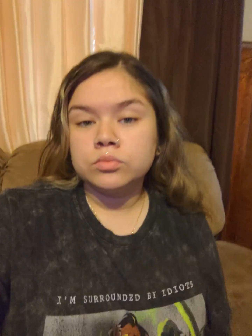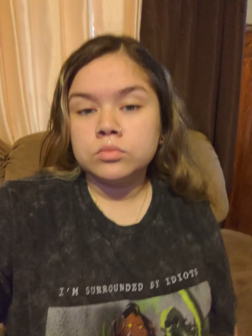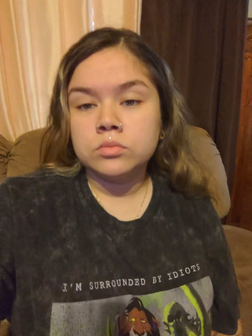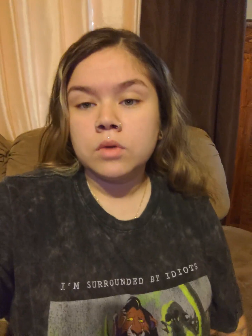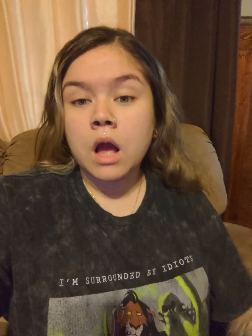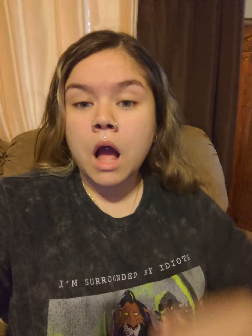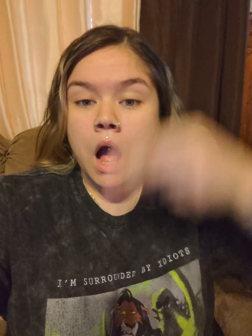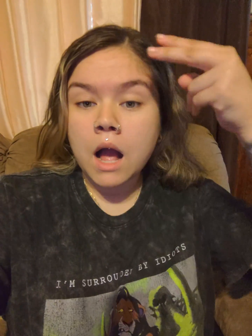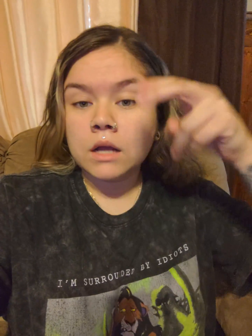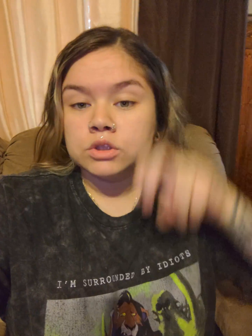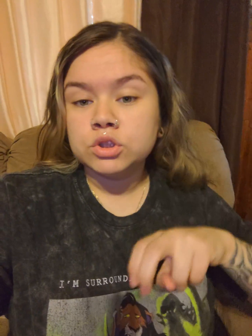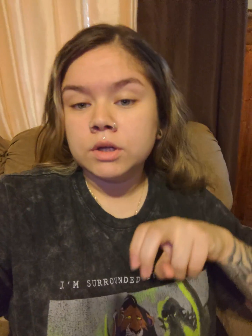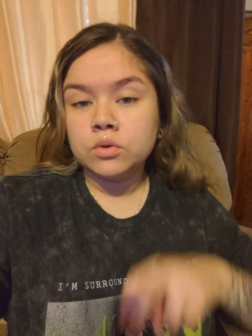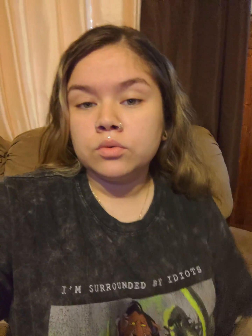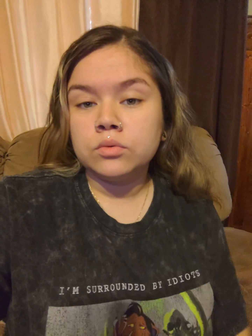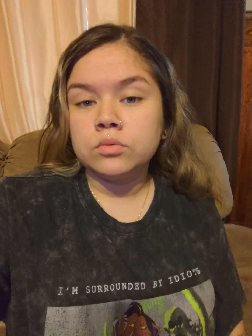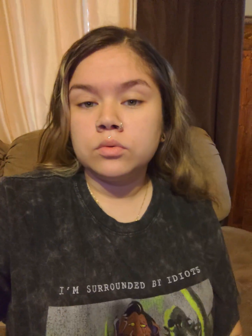high chair